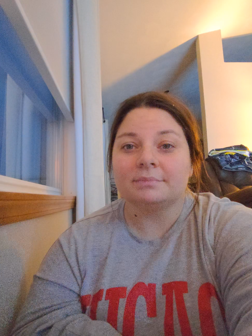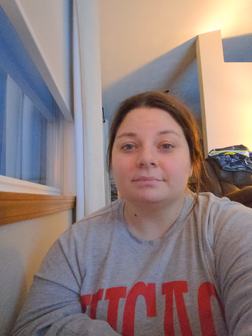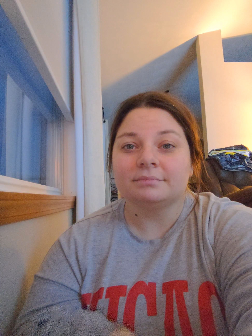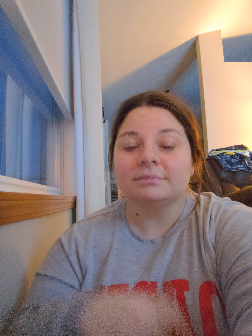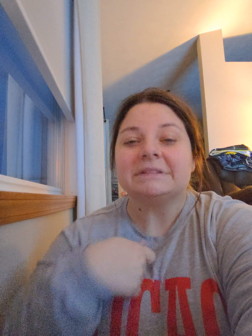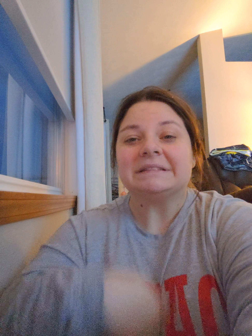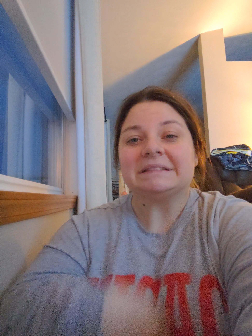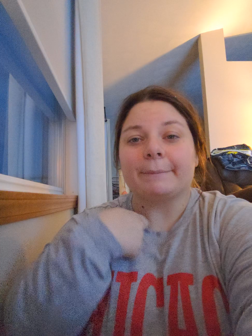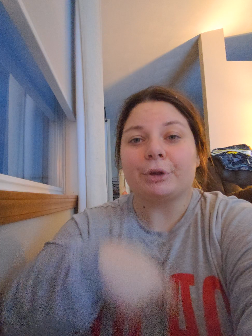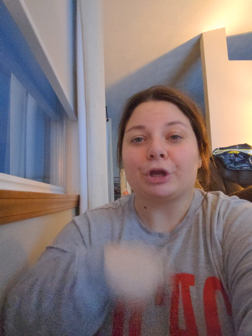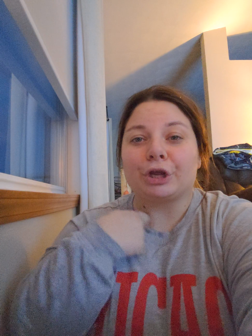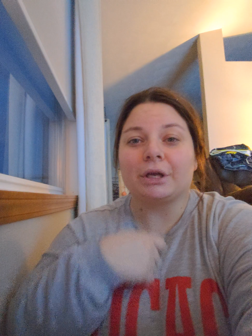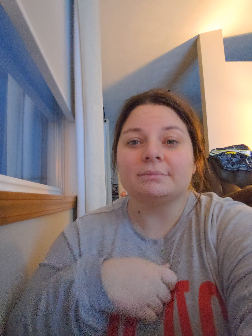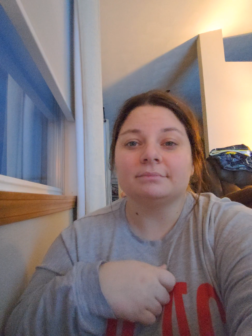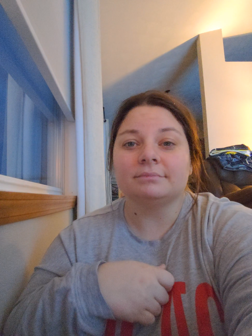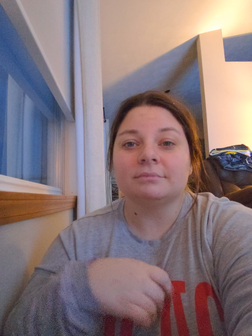zipper